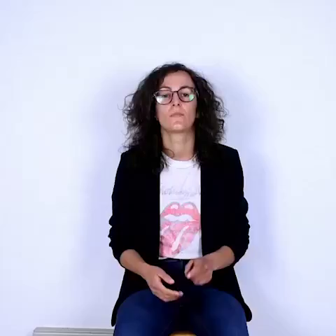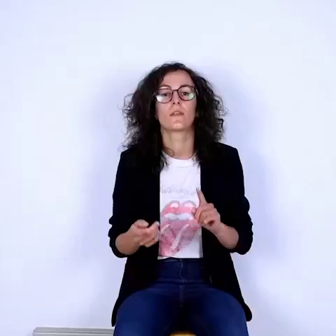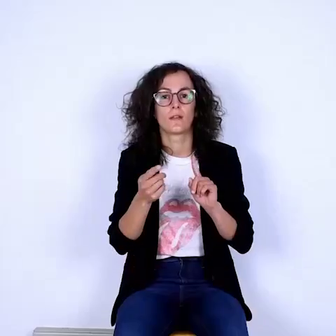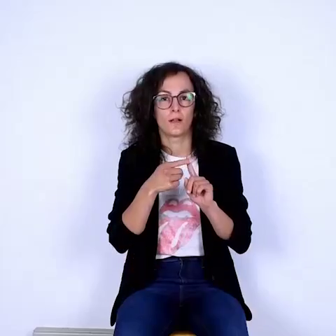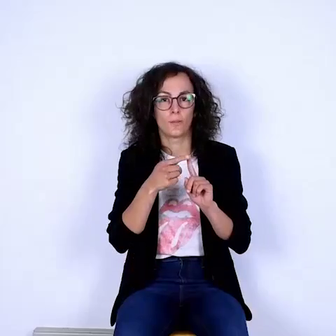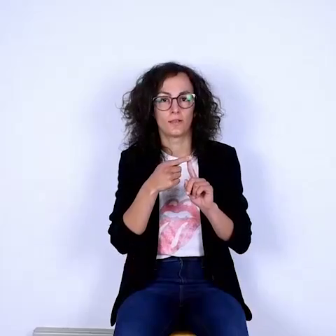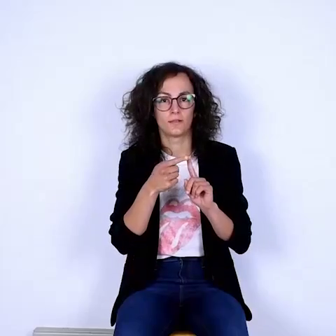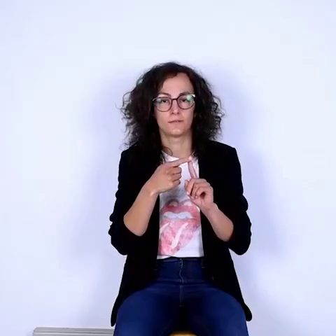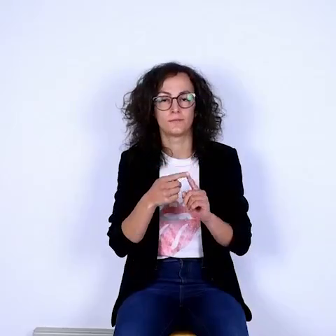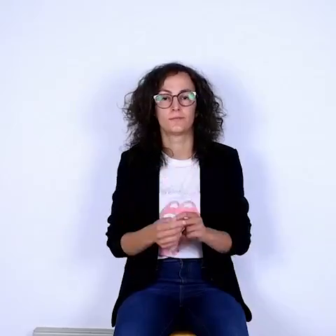diabetes